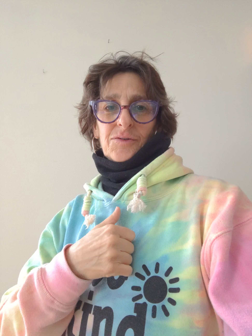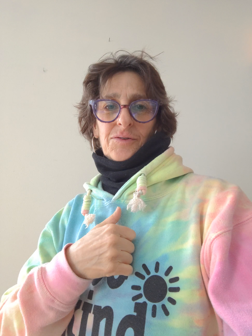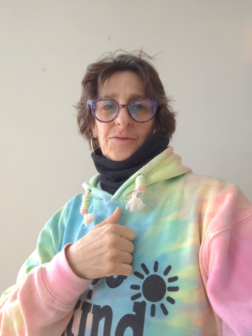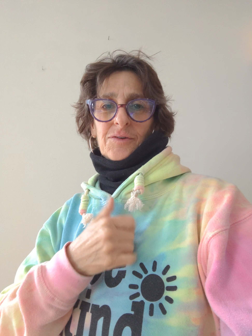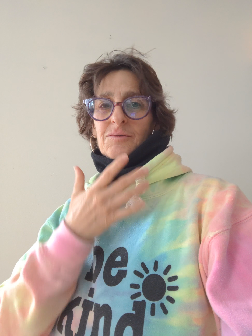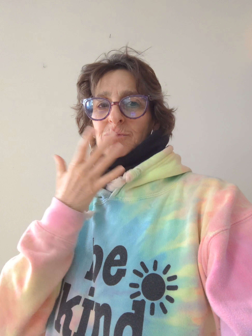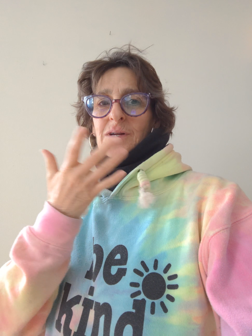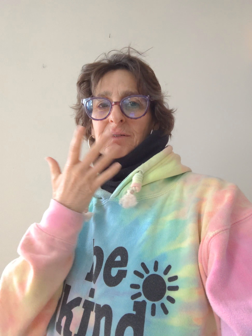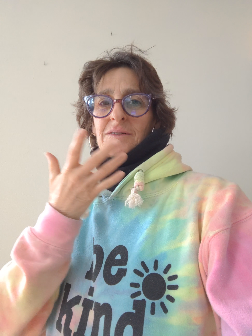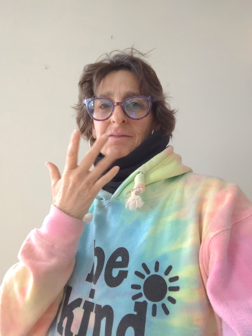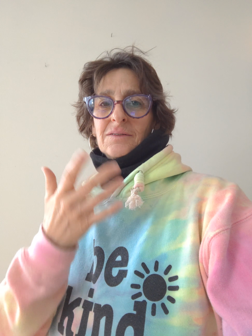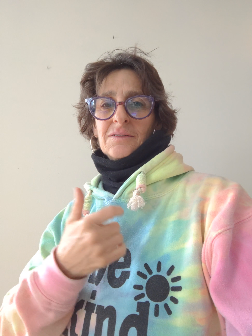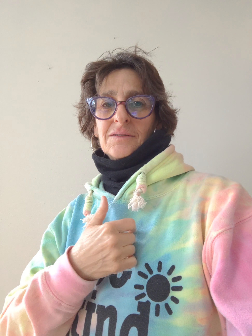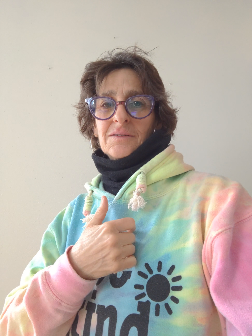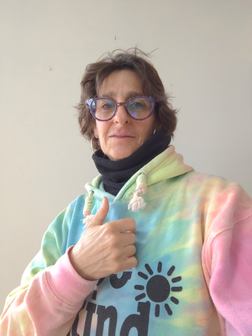grass